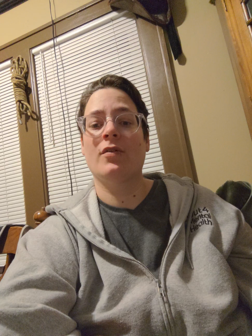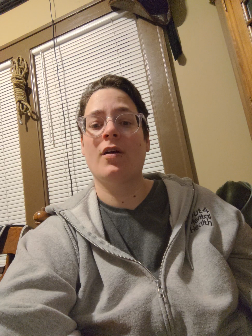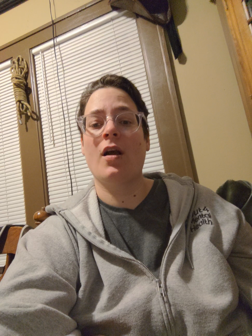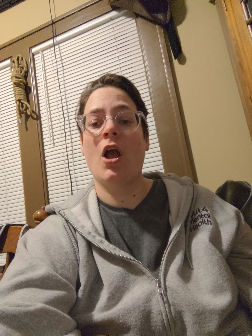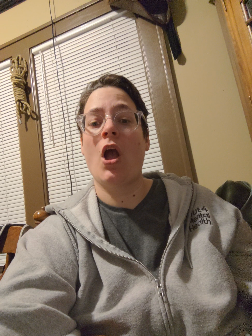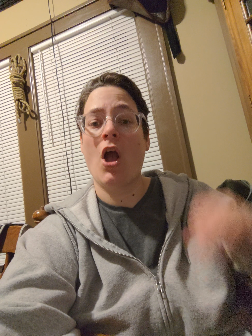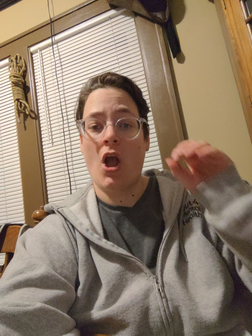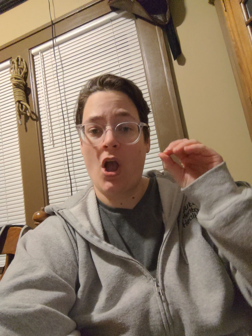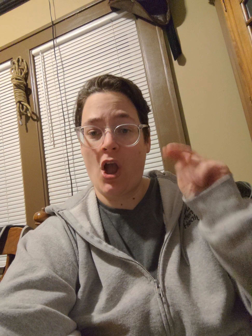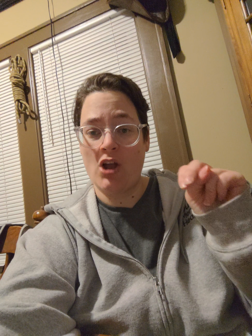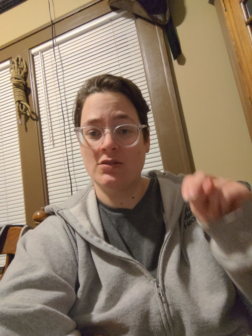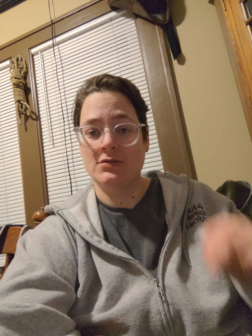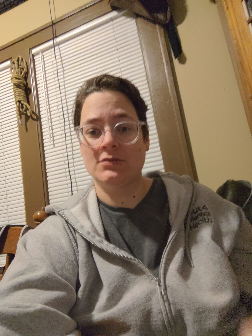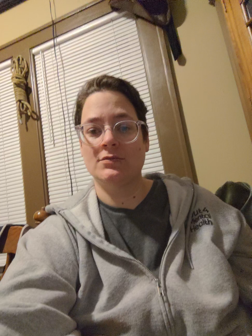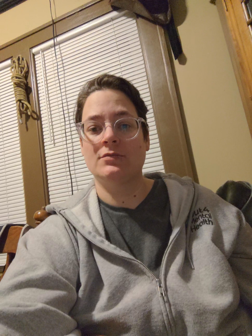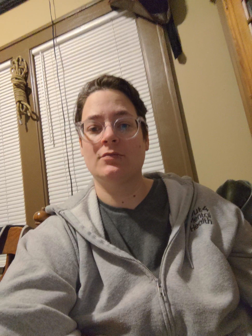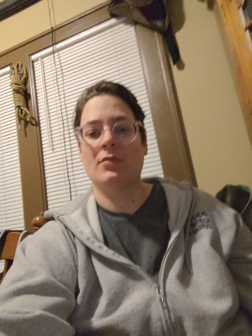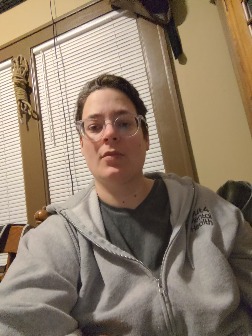on